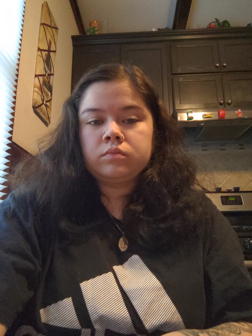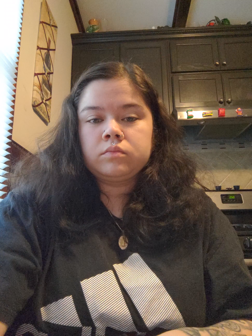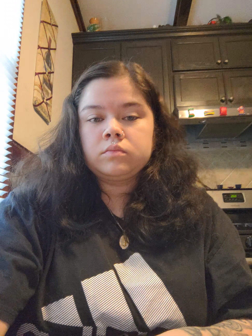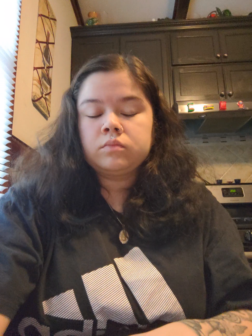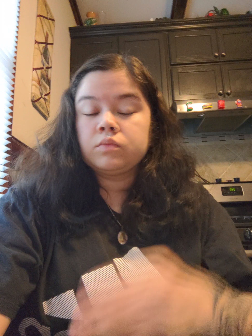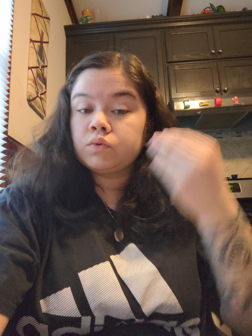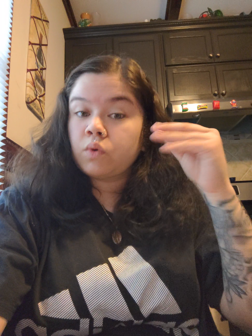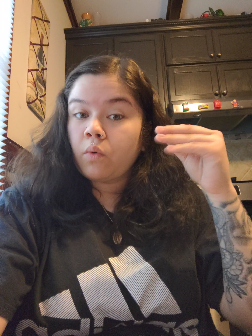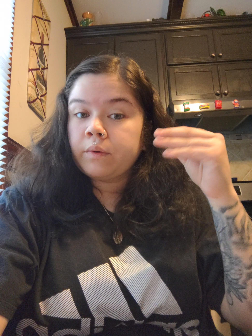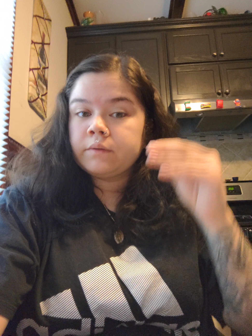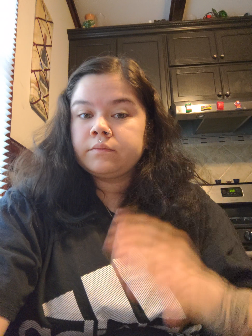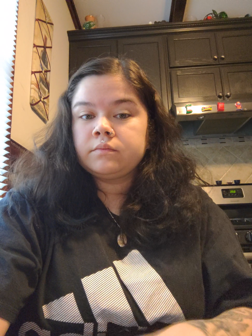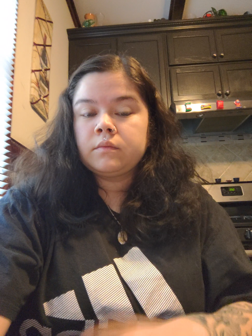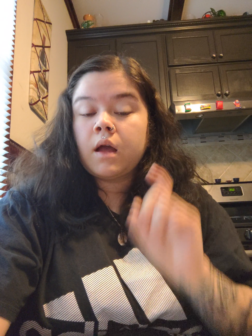store